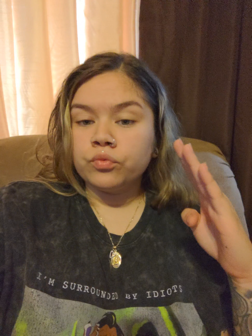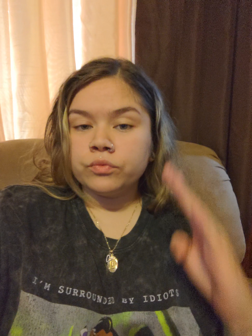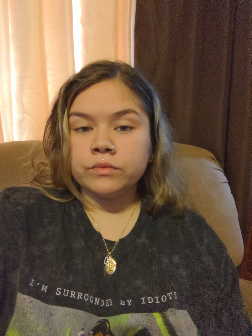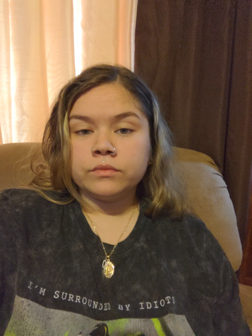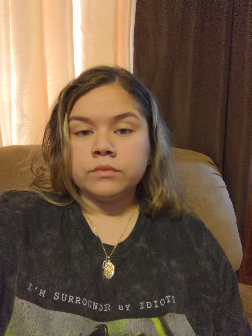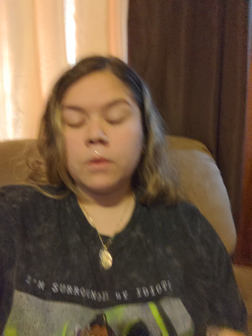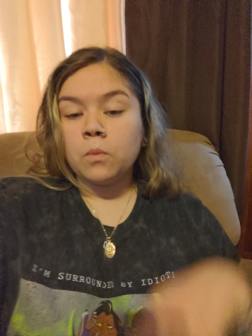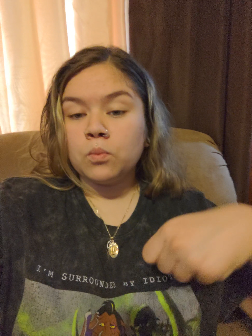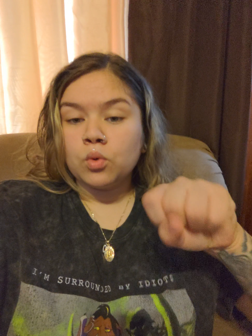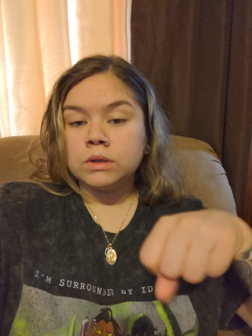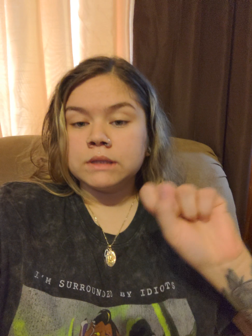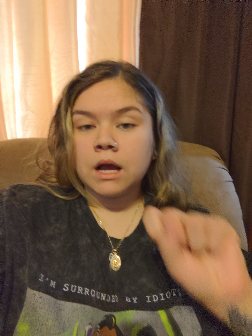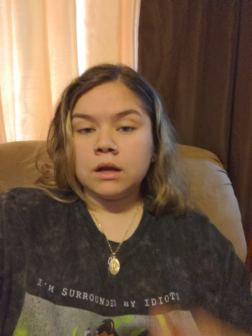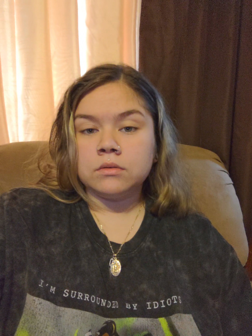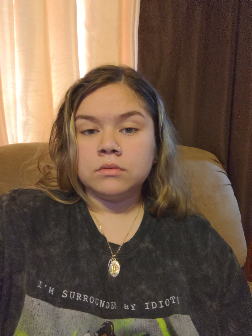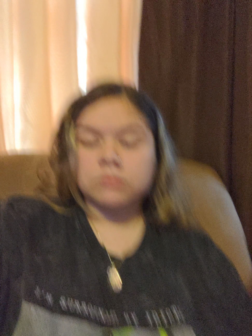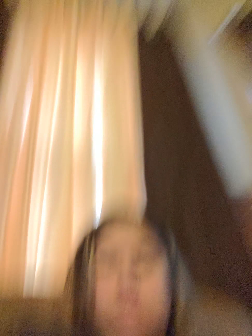motorcycle